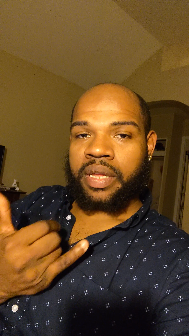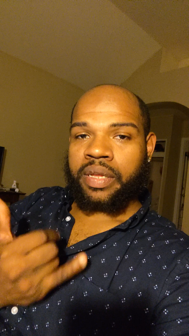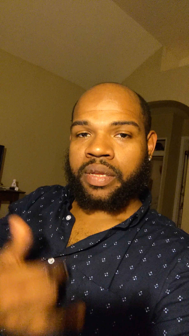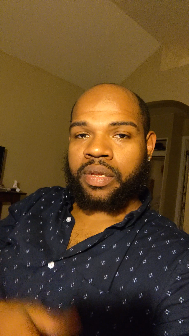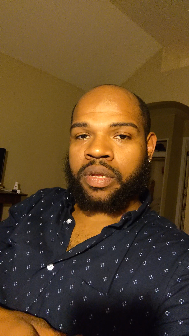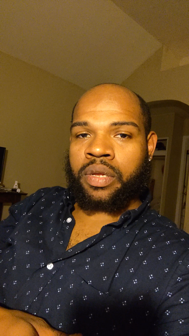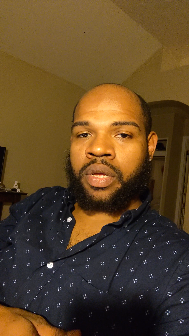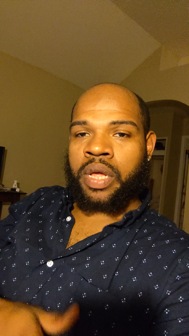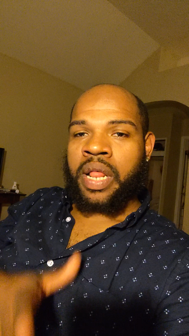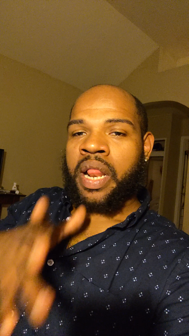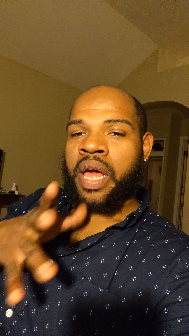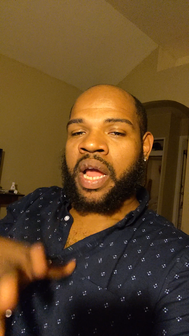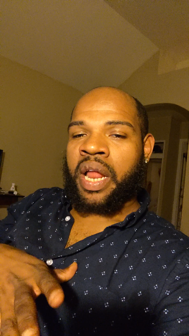lady